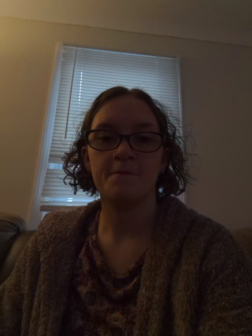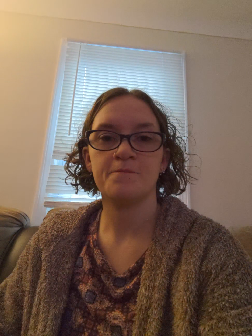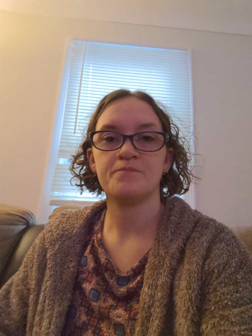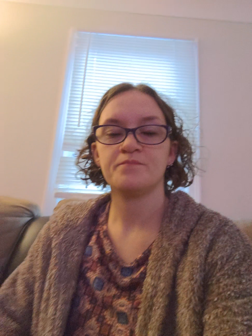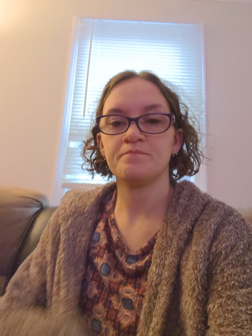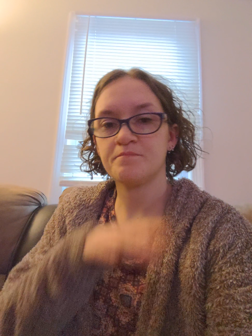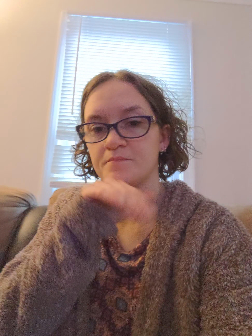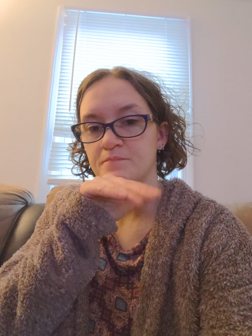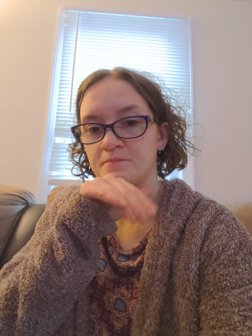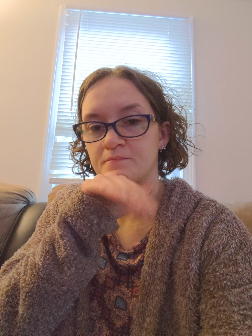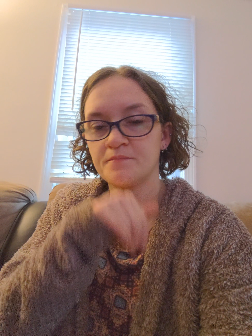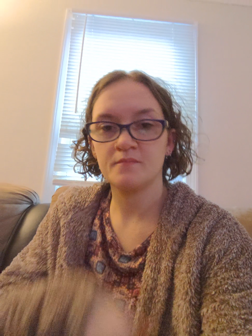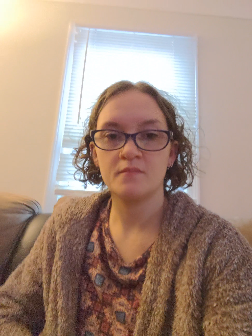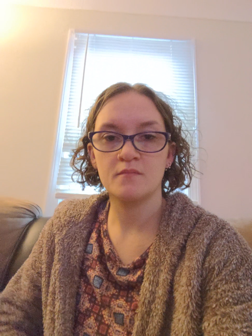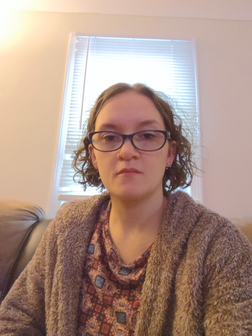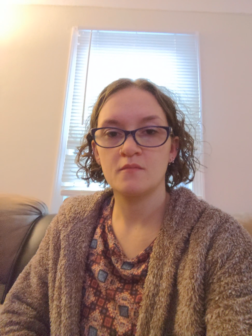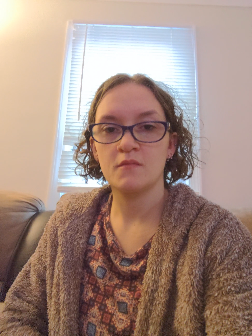pig